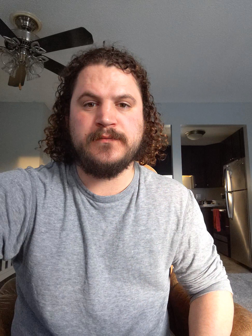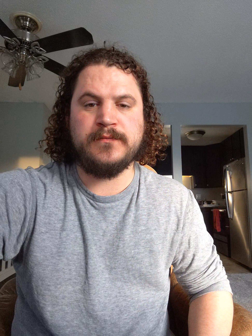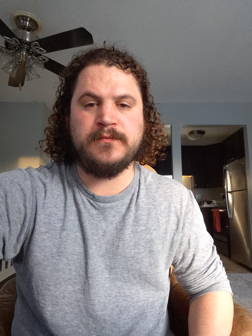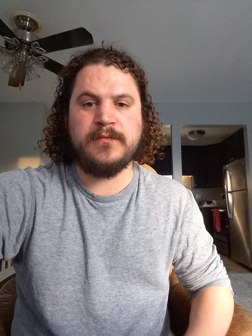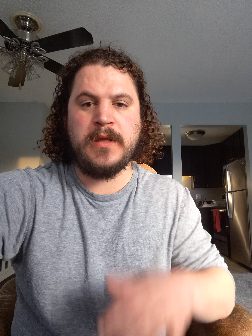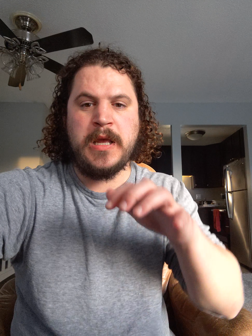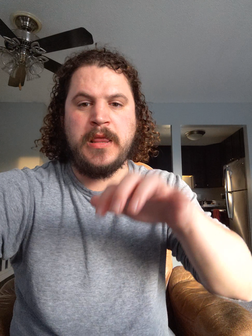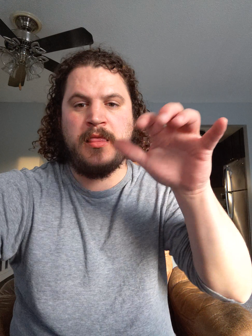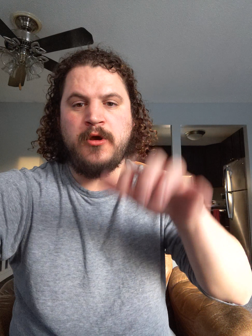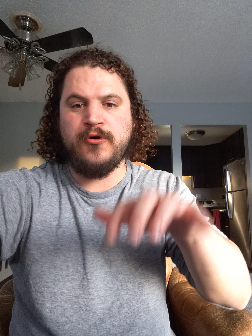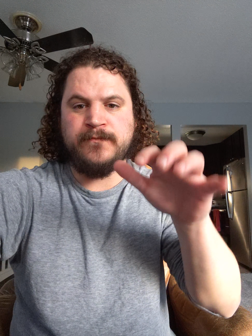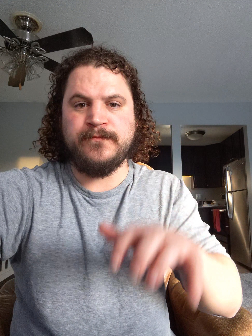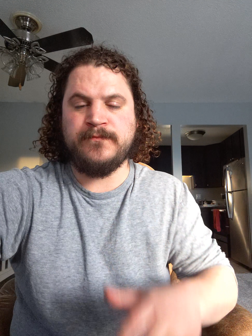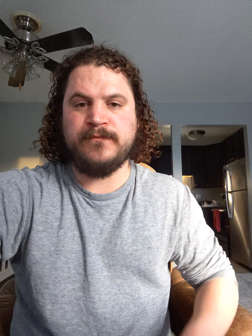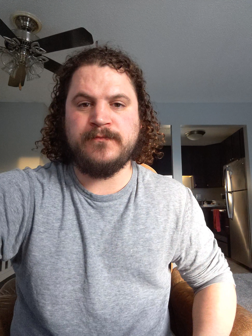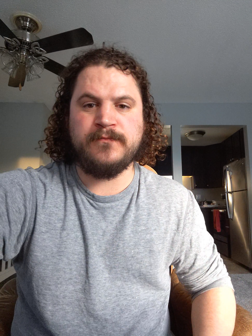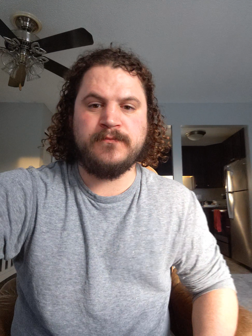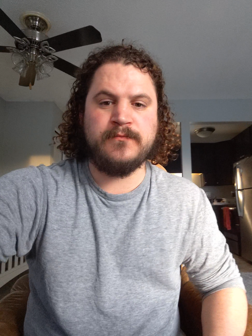alligator